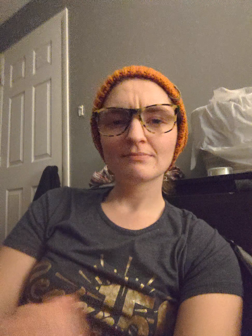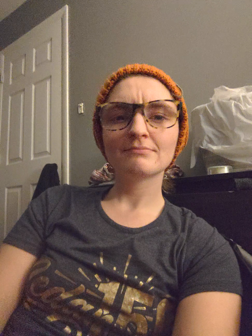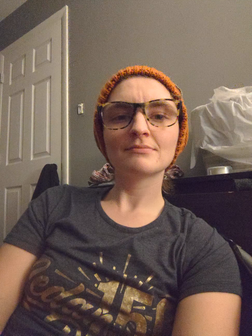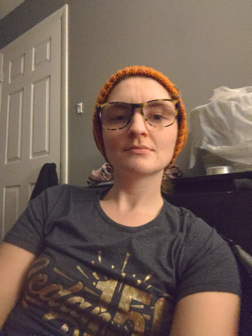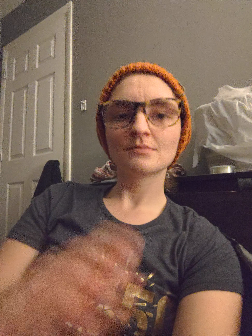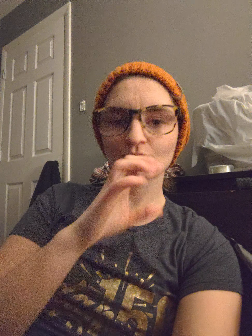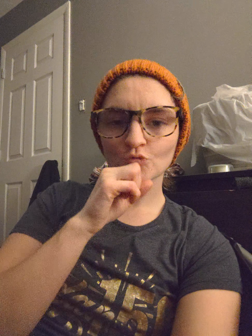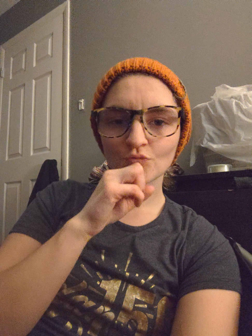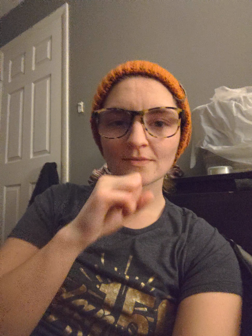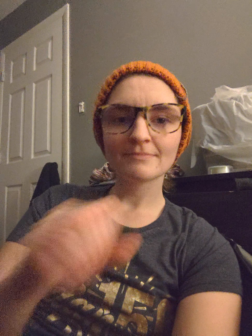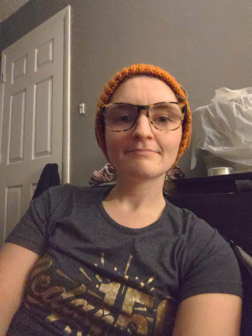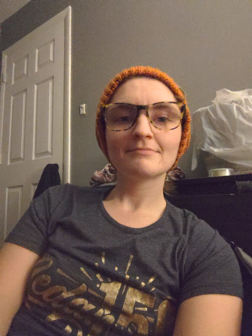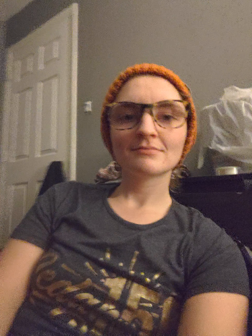orange